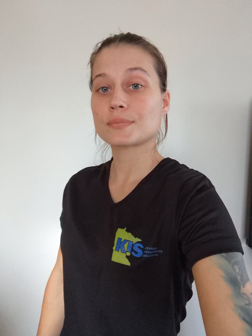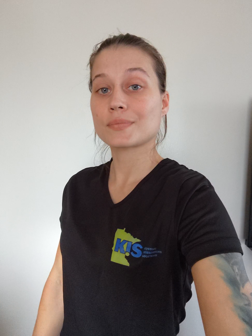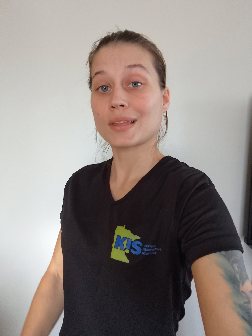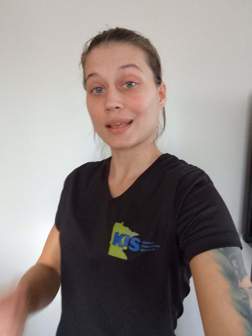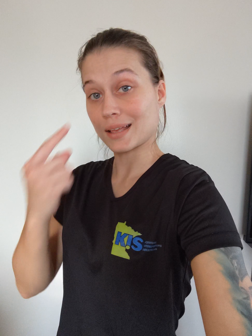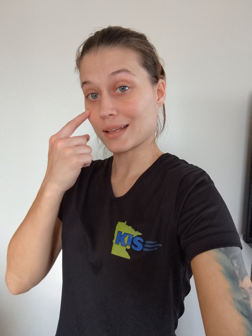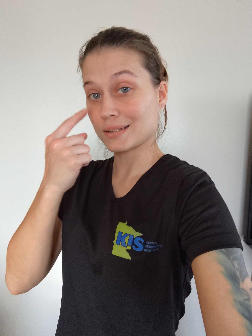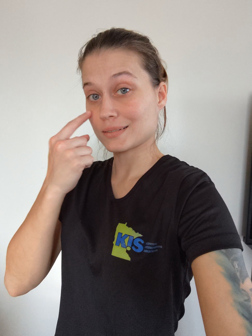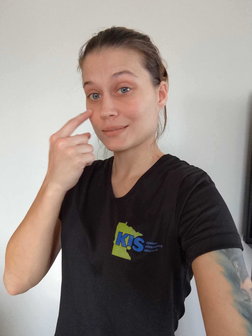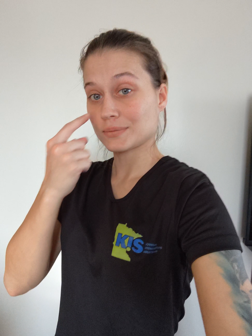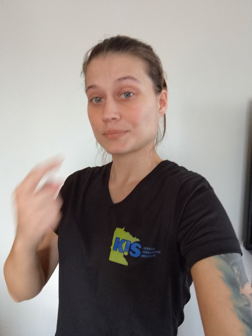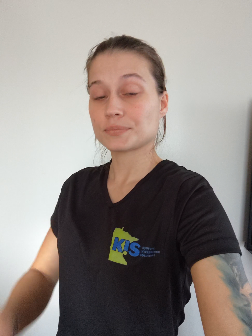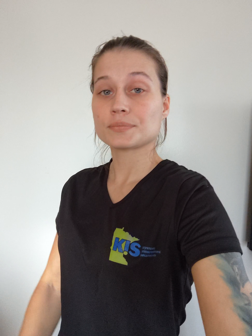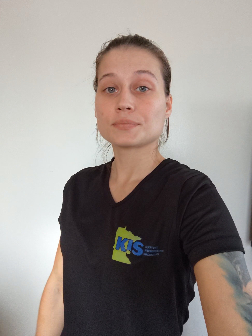eye